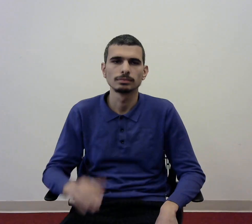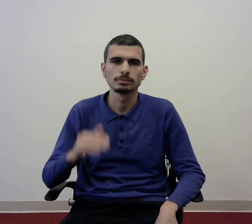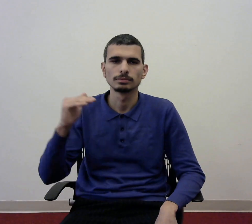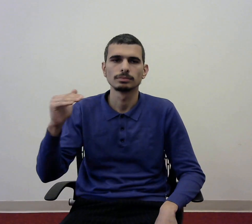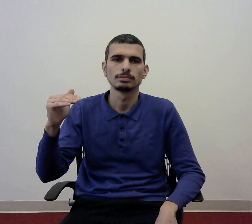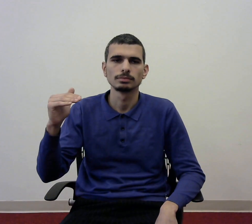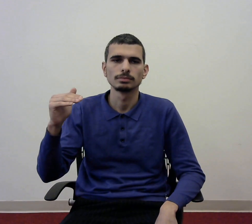siz